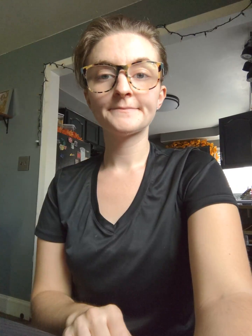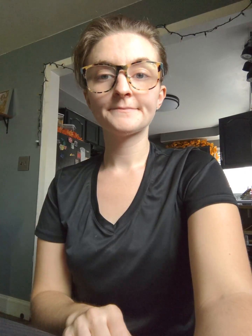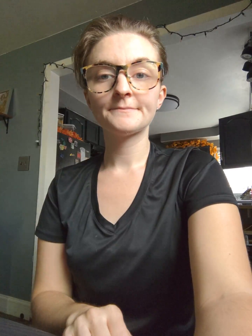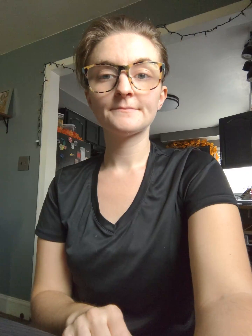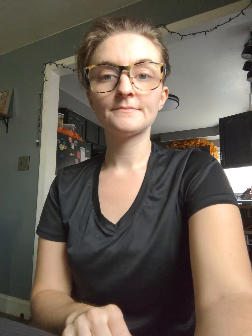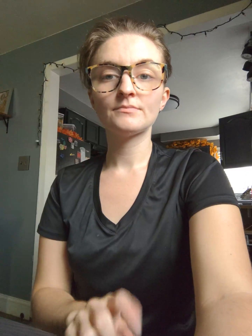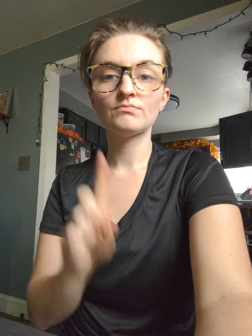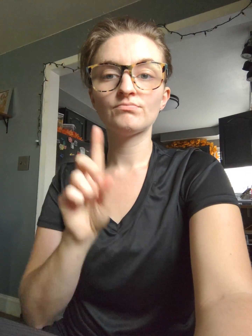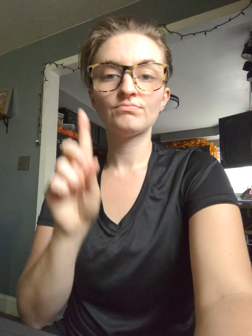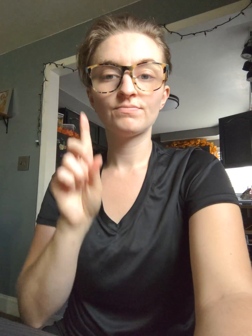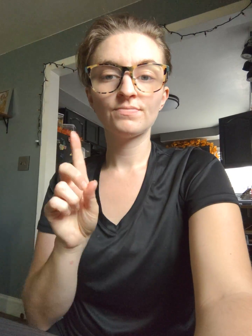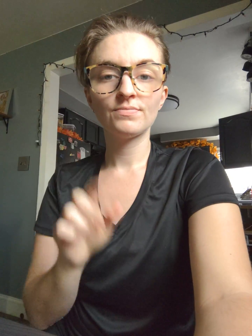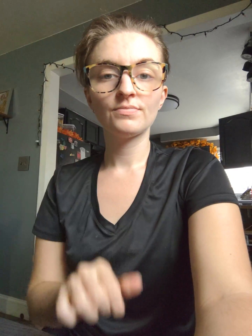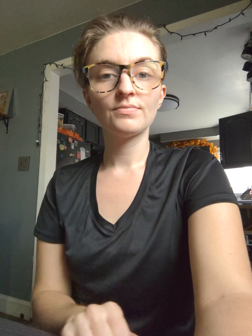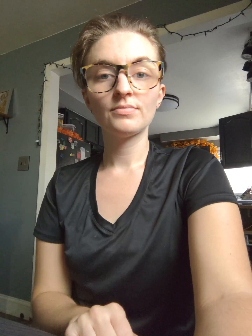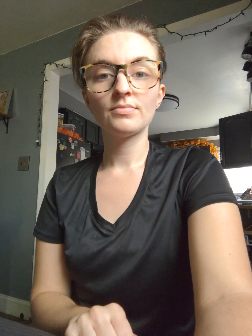bump